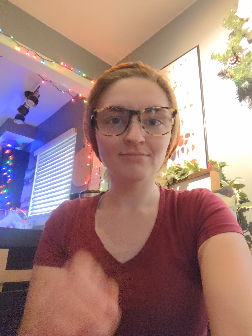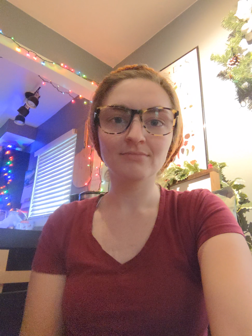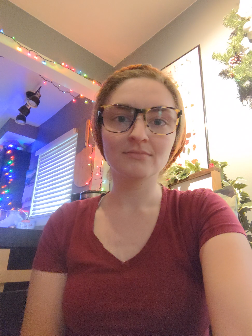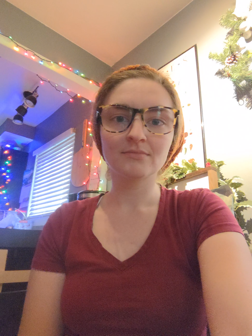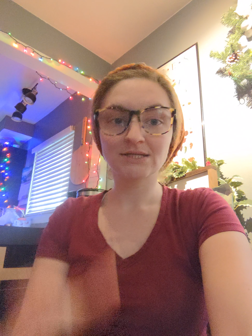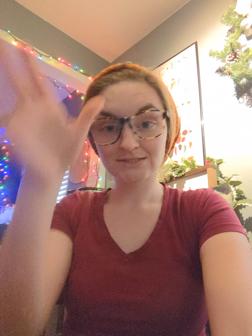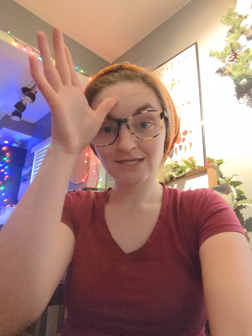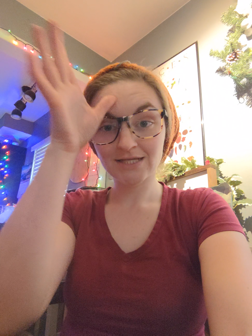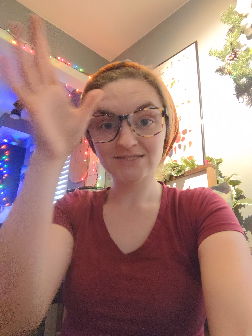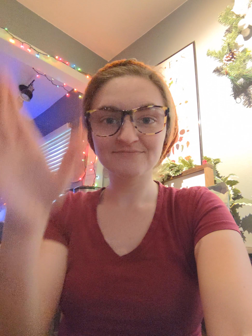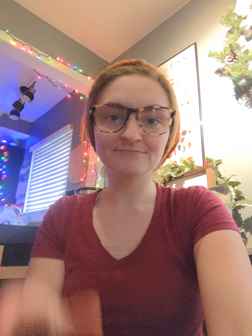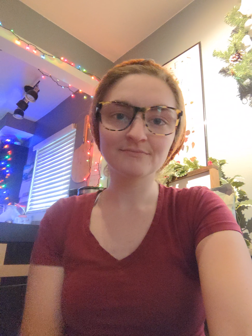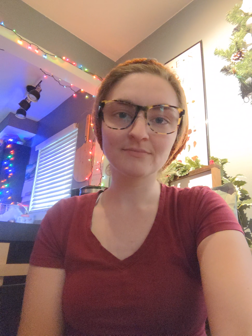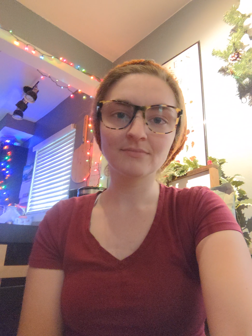dad